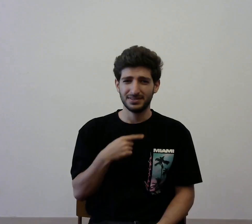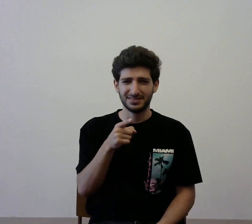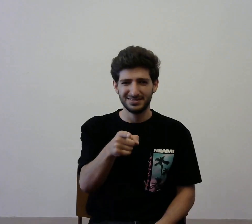sən